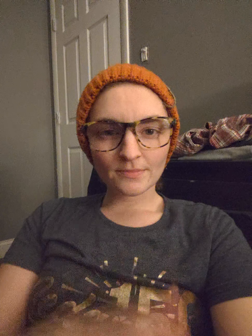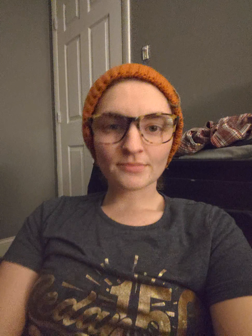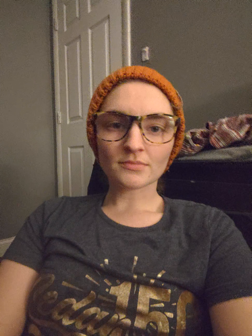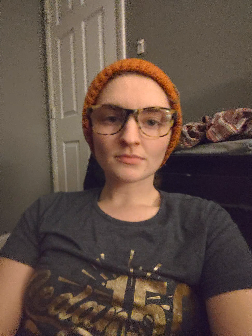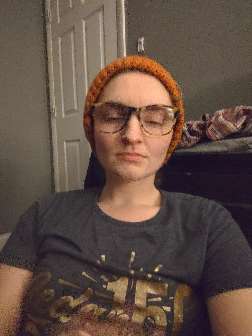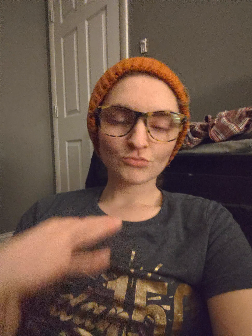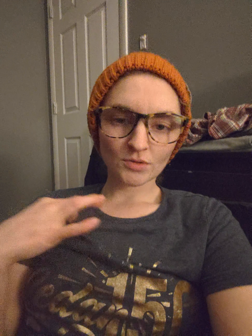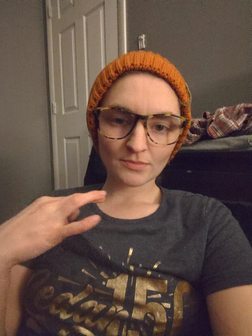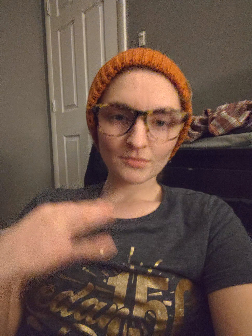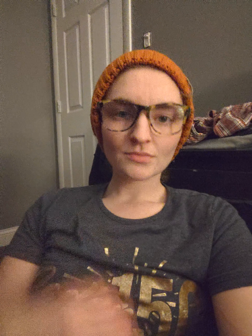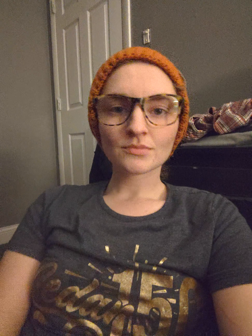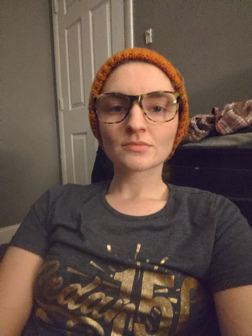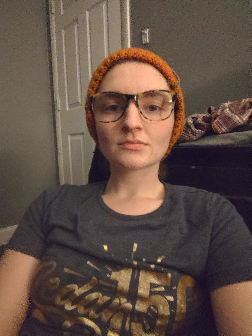shirt